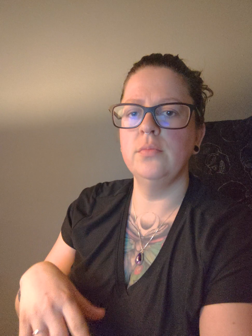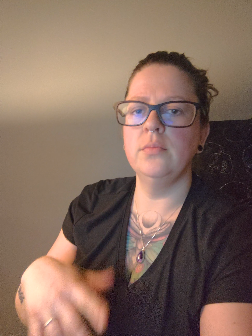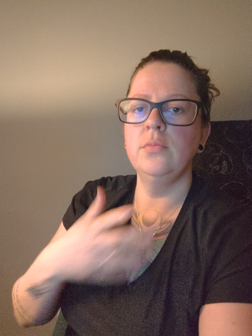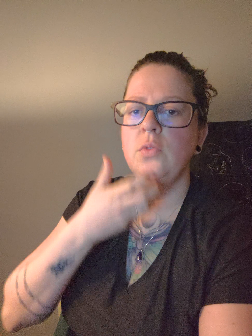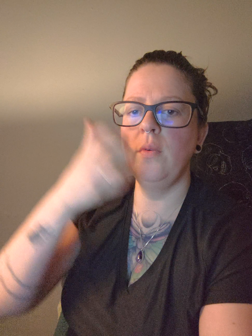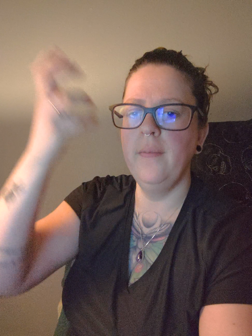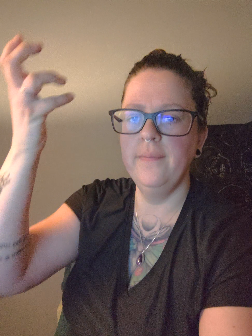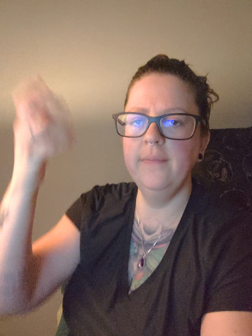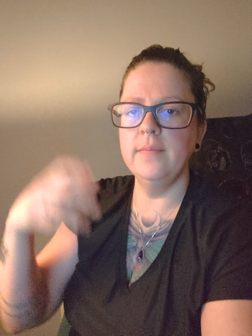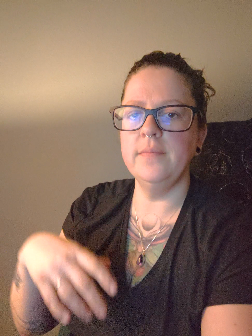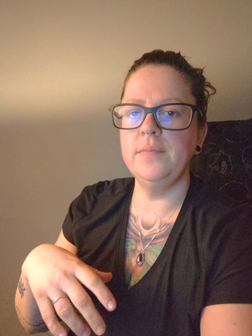giraffe